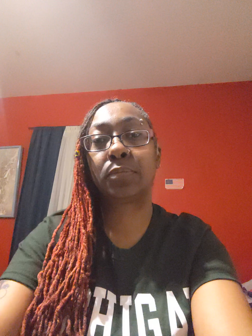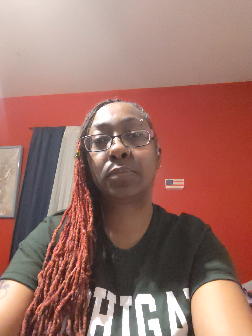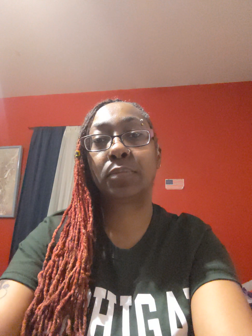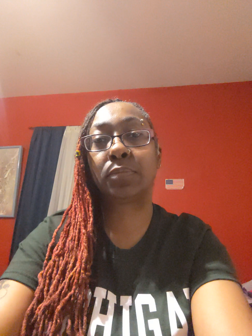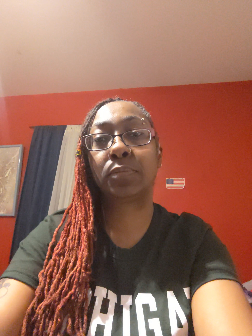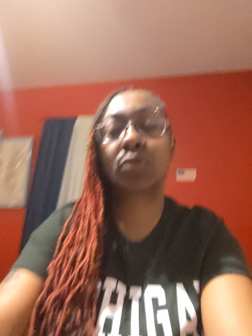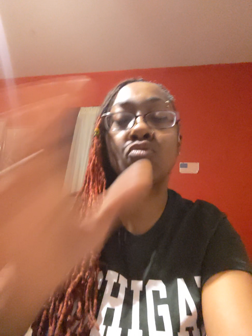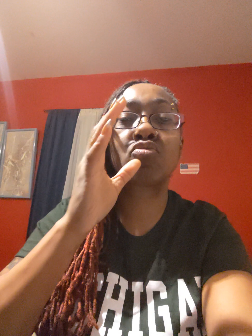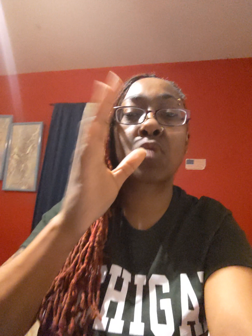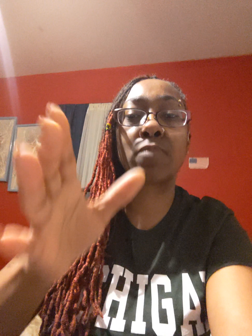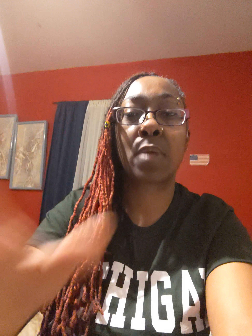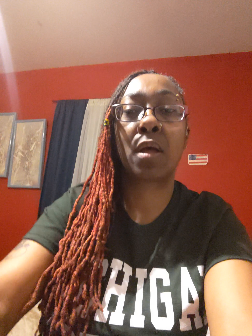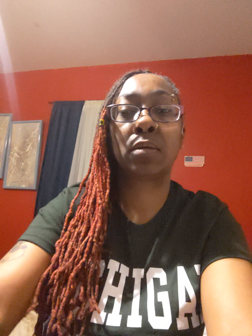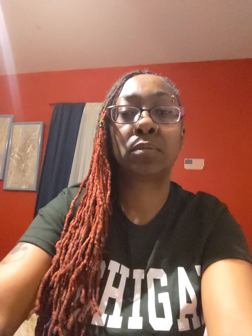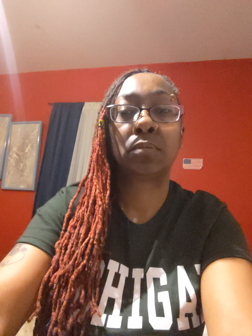grandma